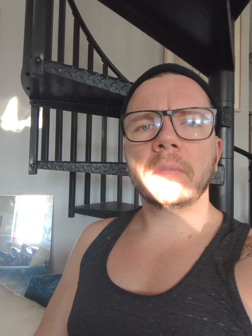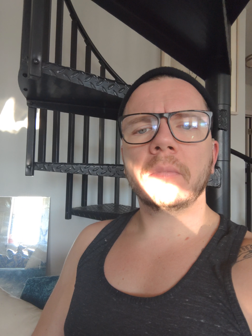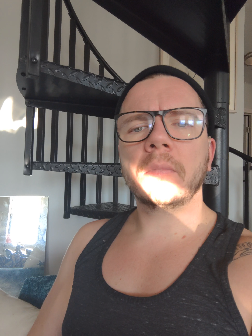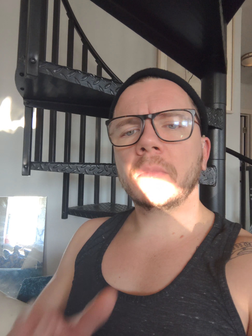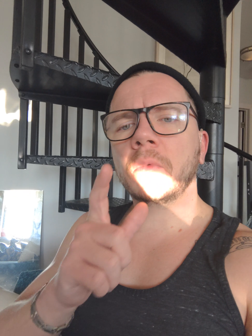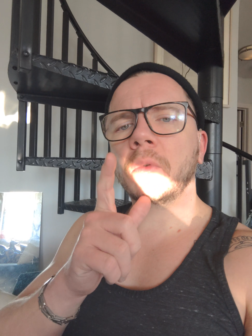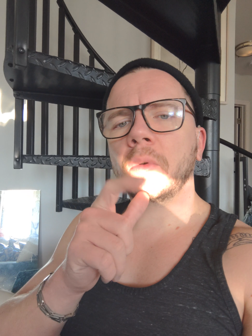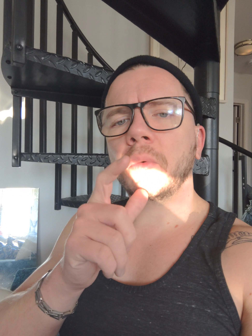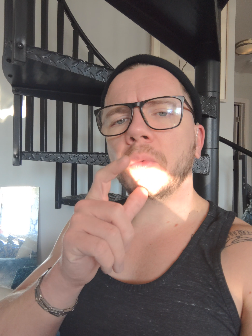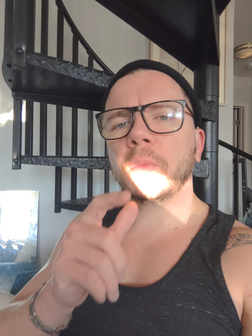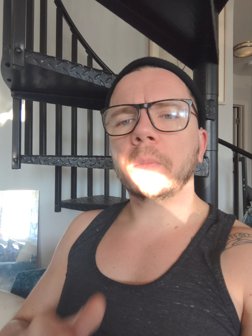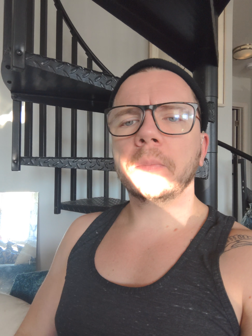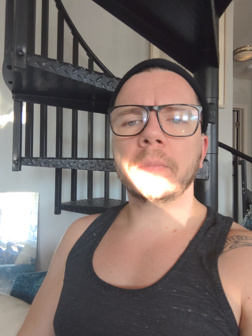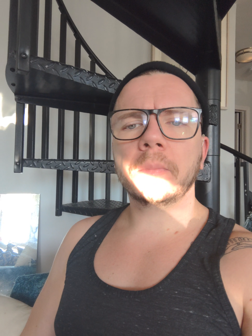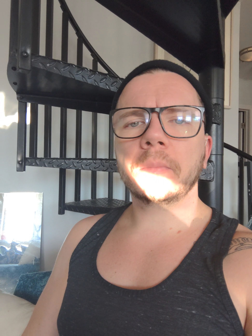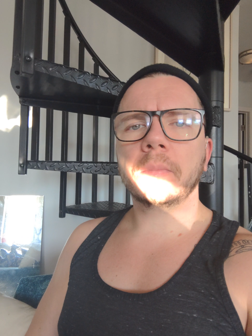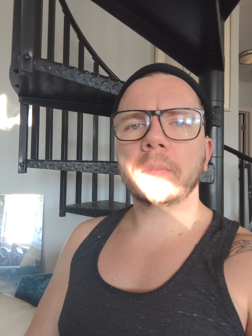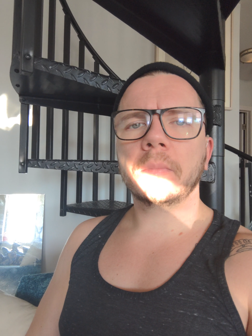who